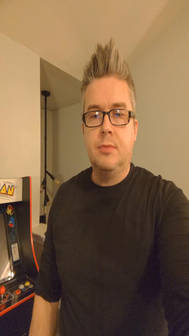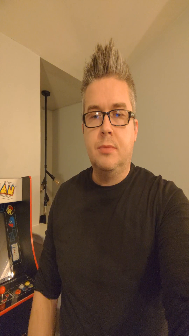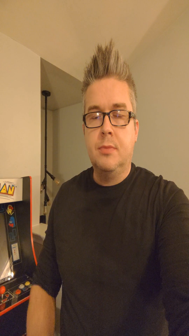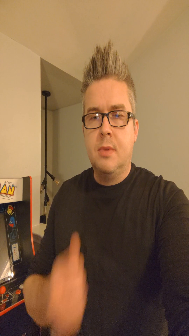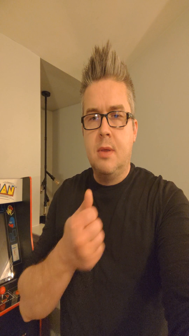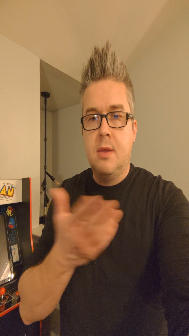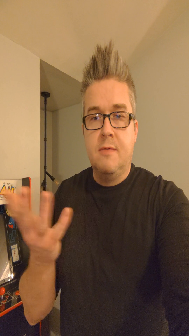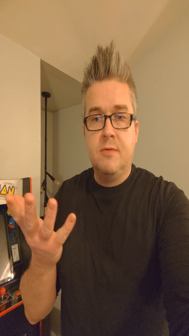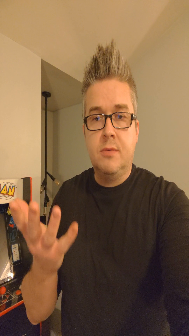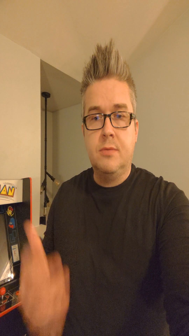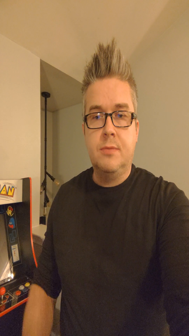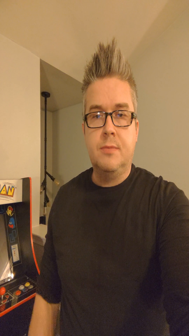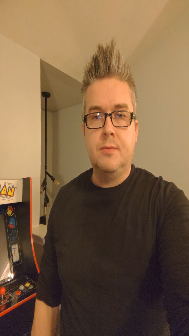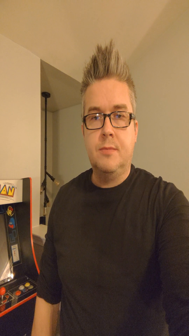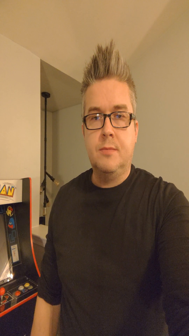every